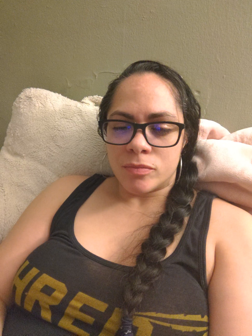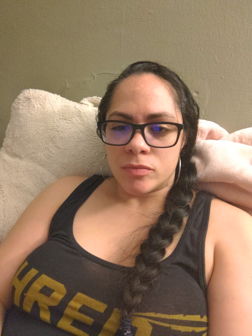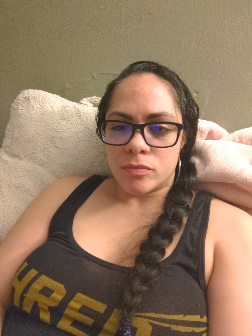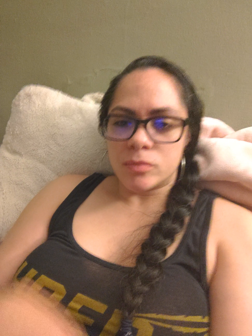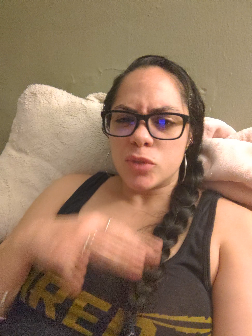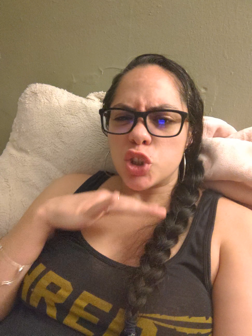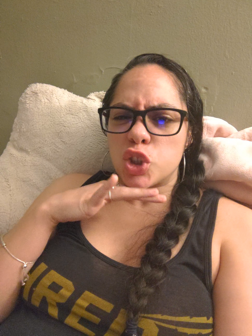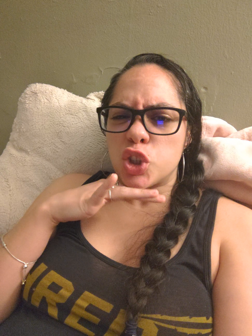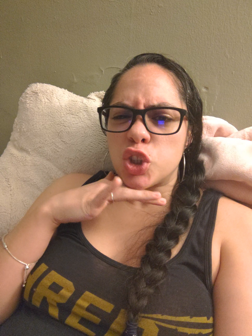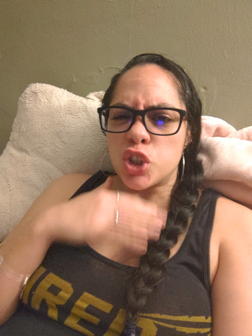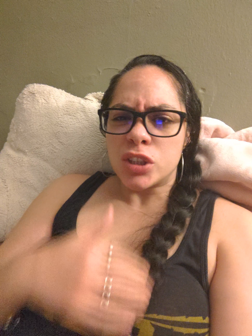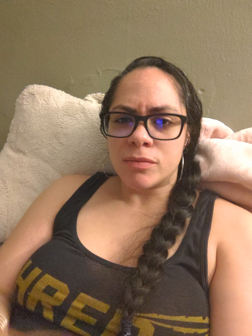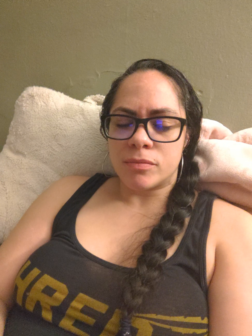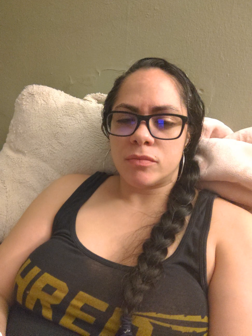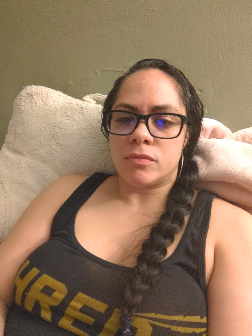dirty